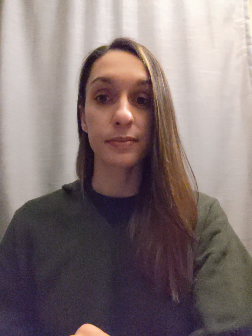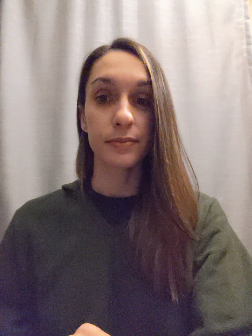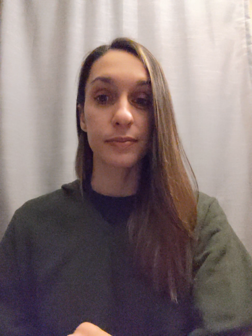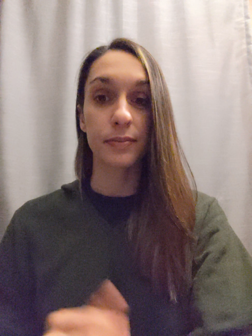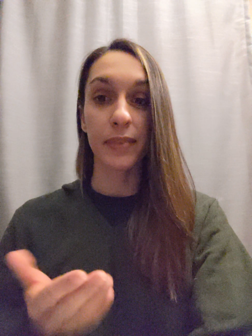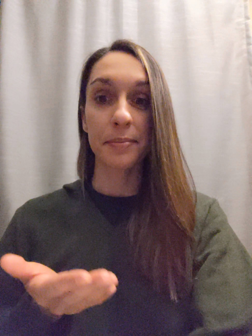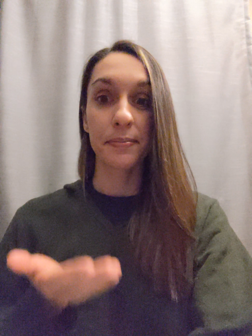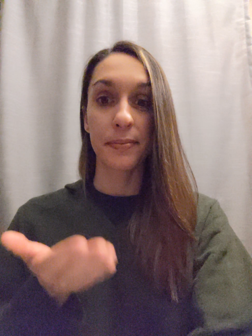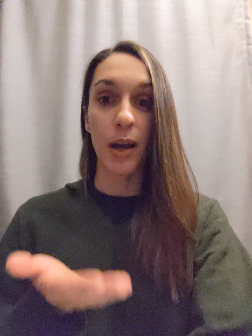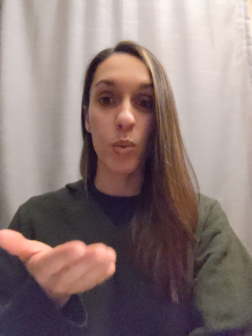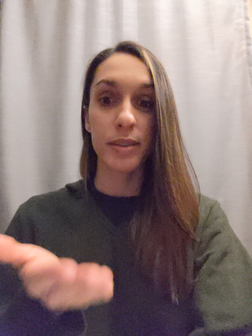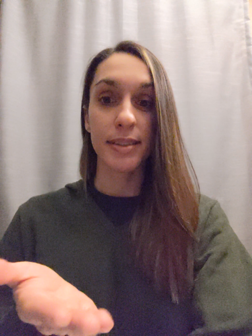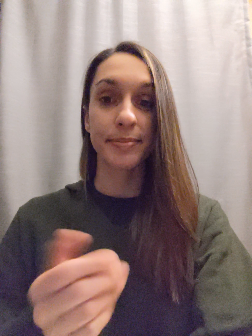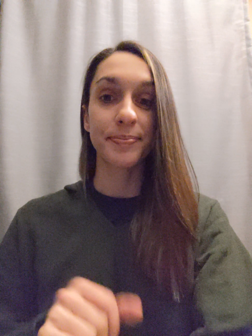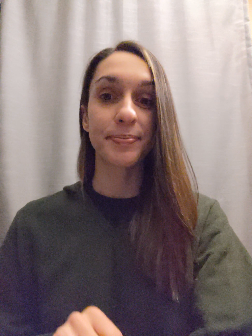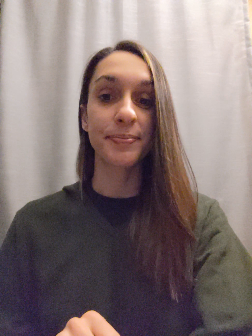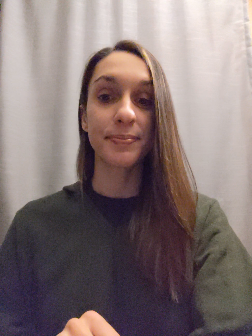boat